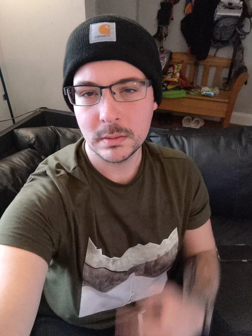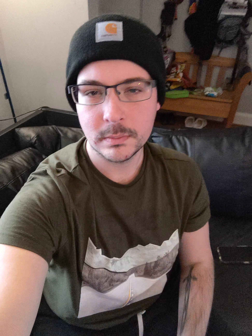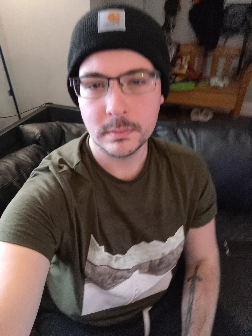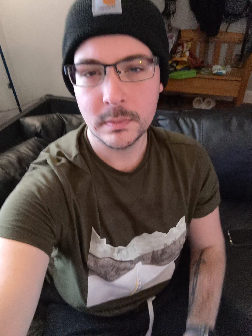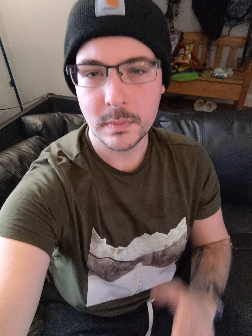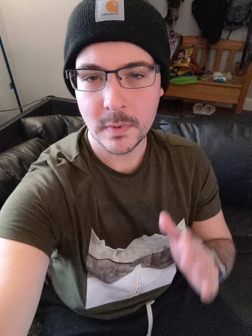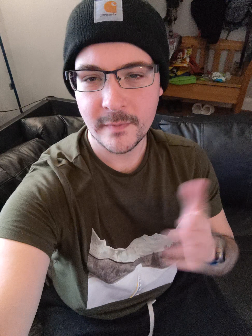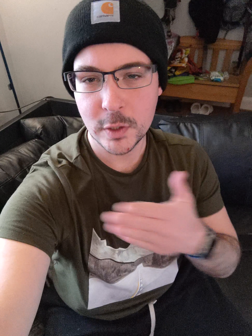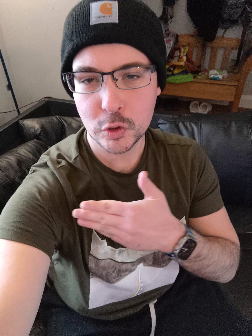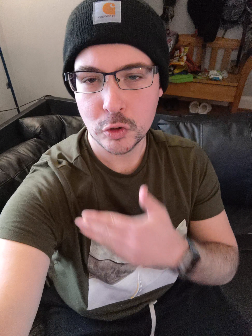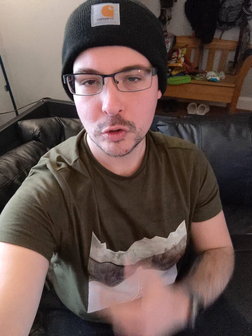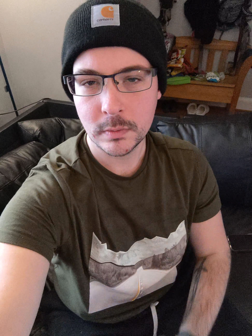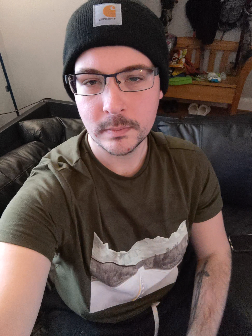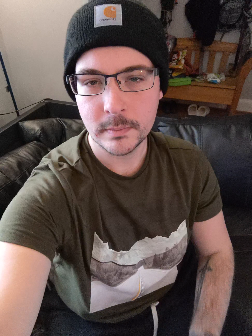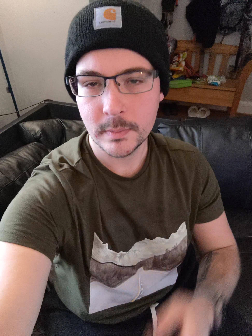fish